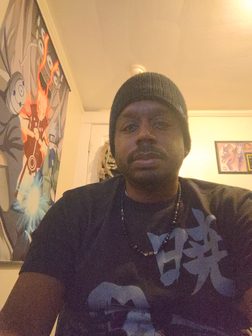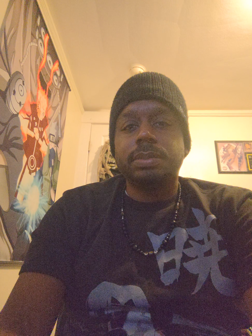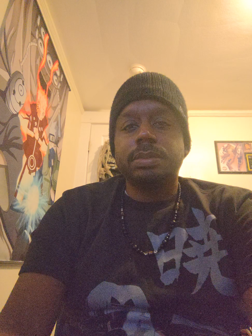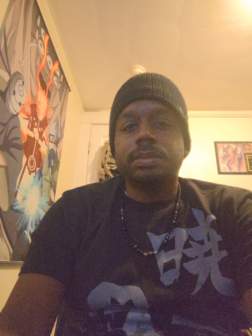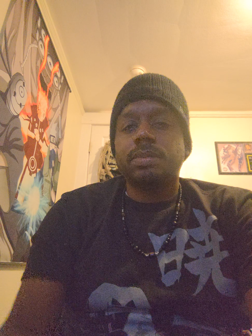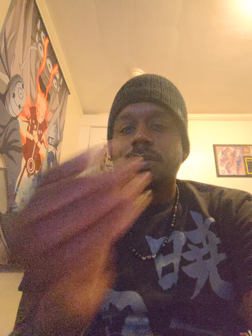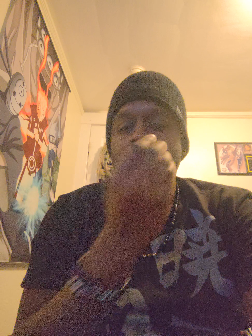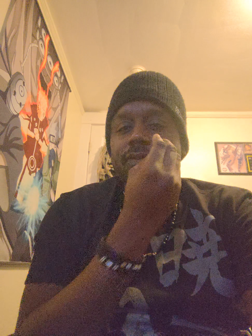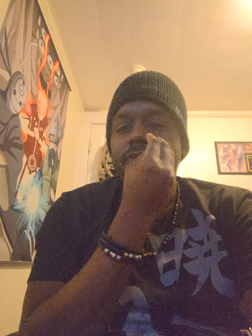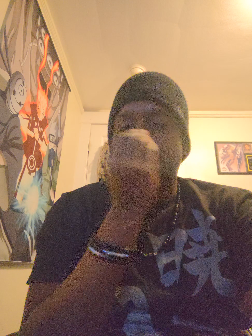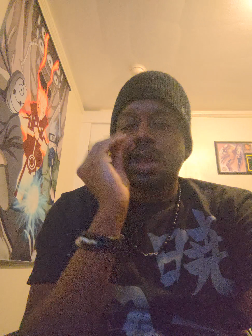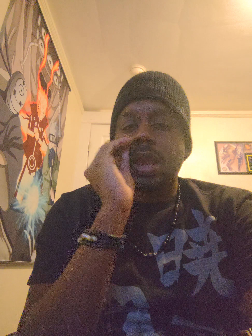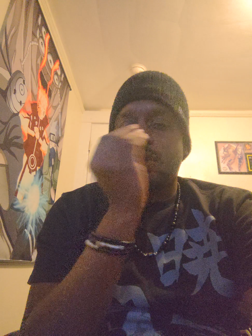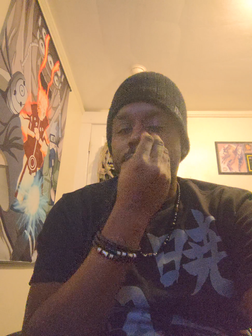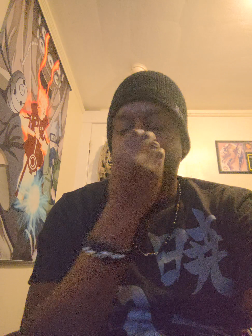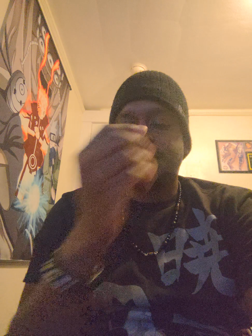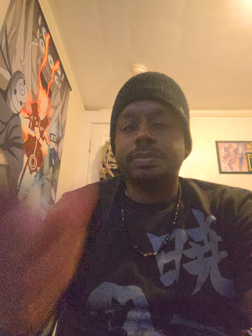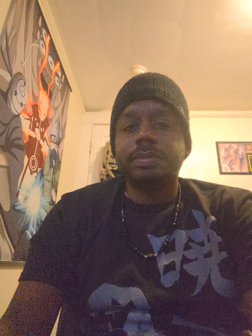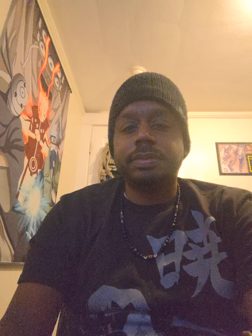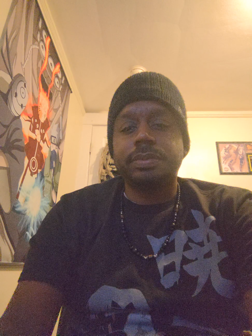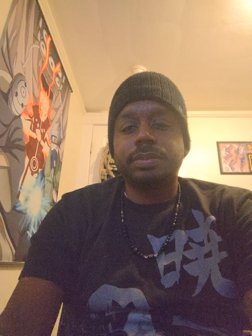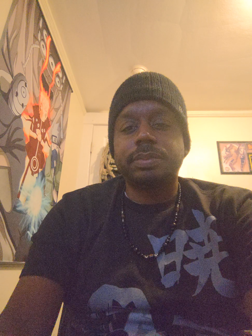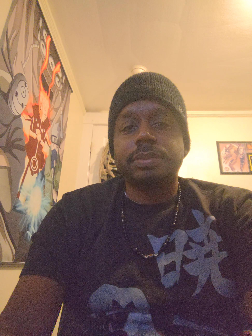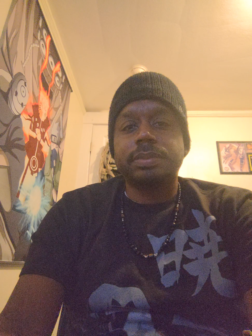flower